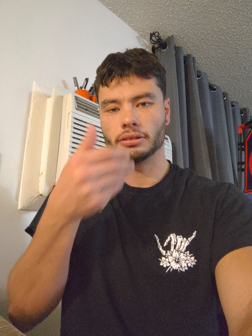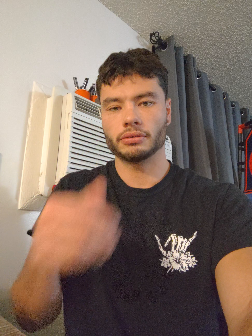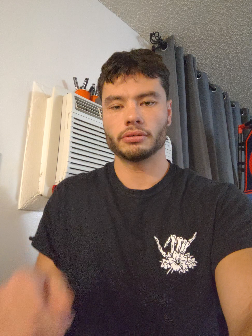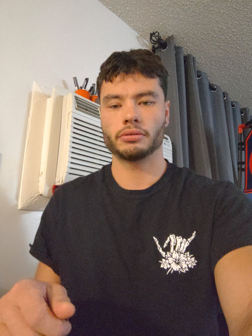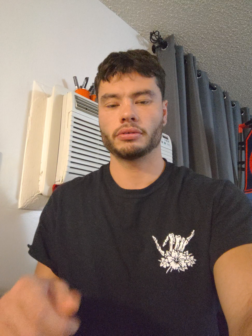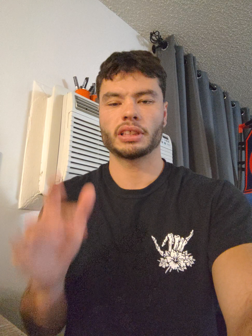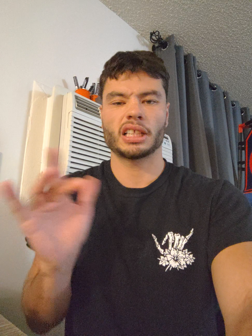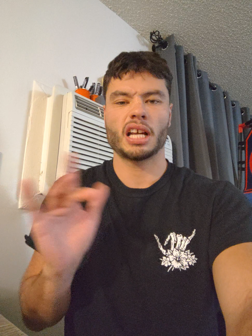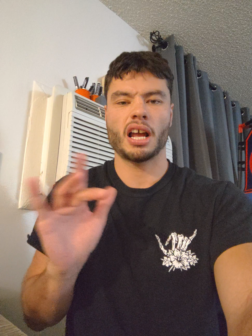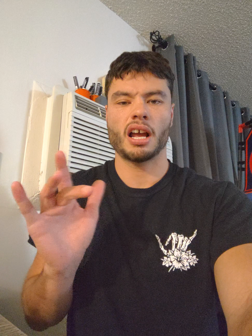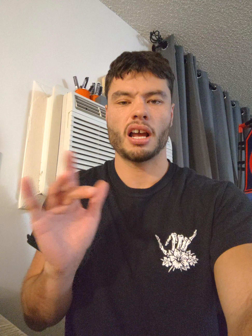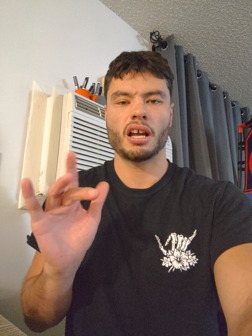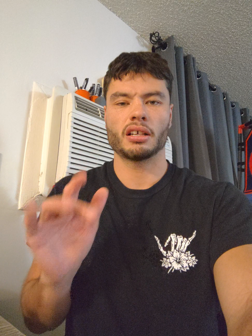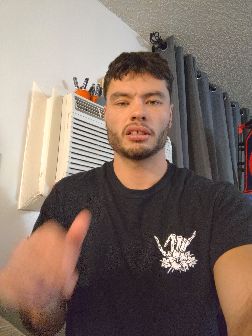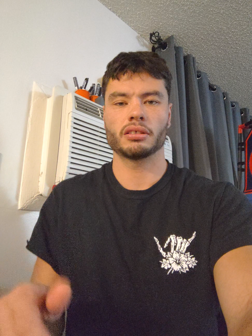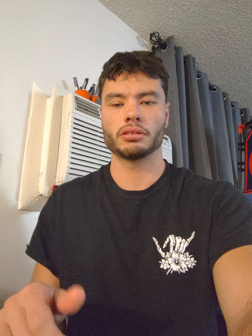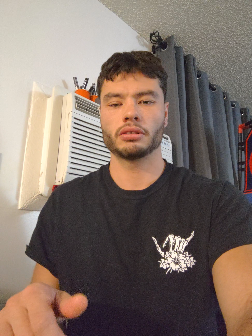yucky